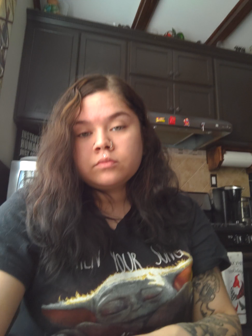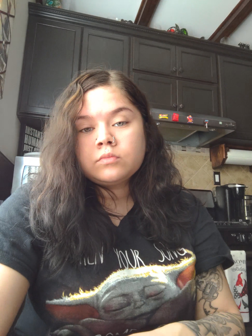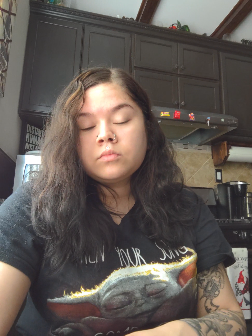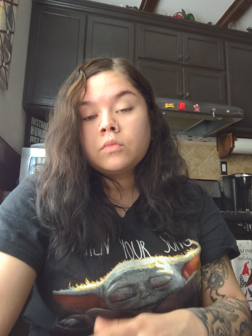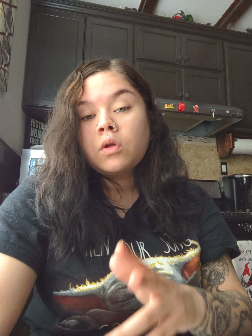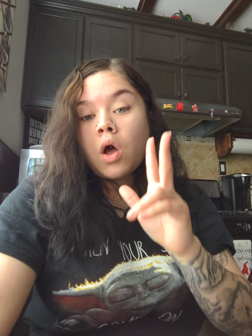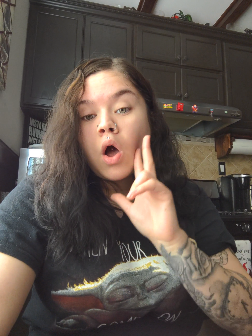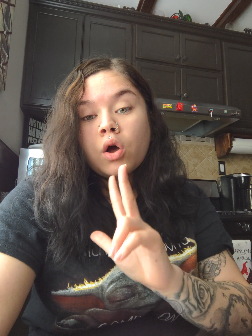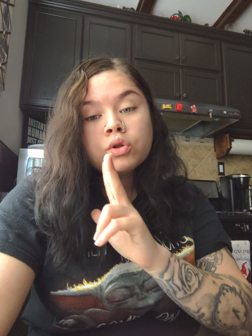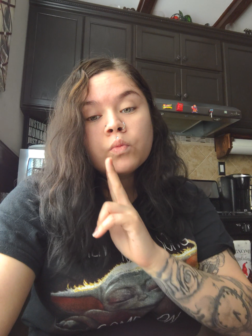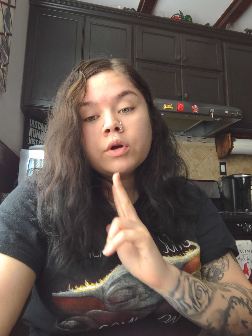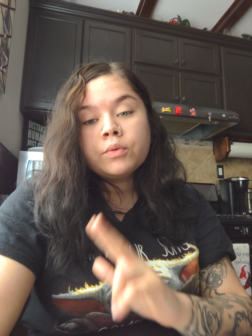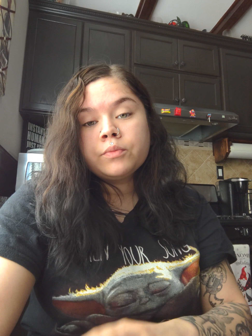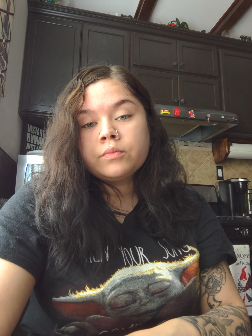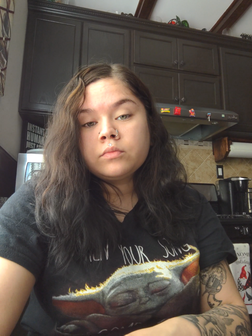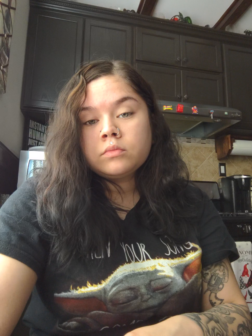underwear